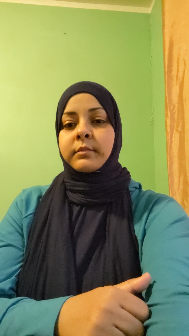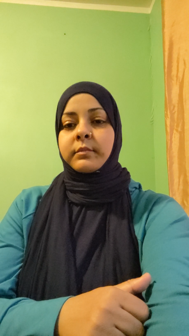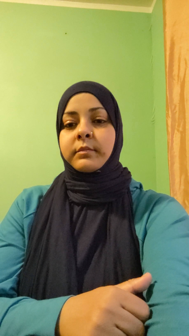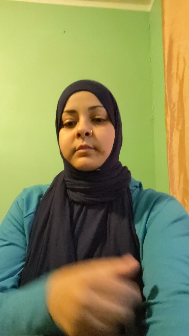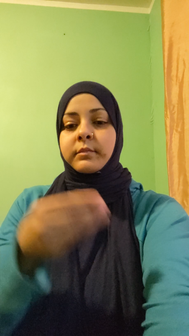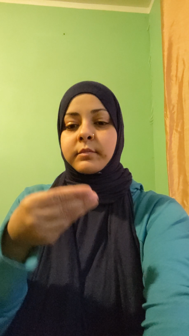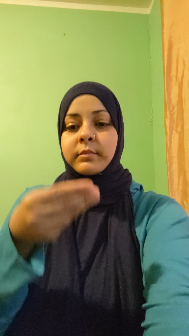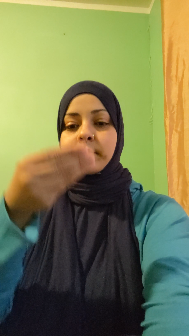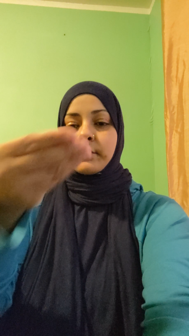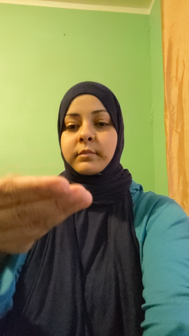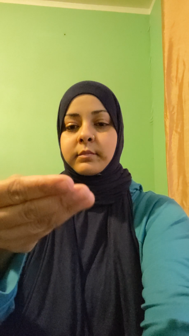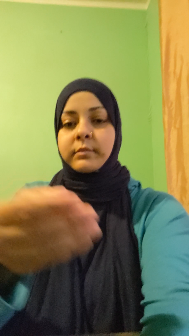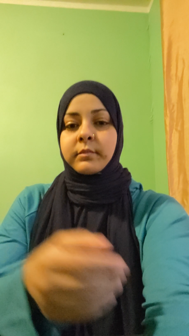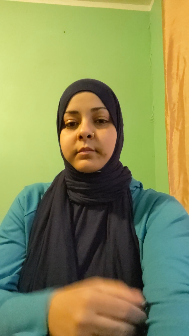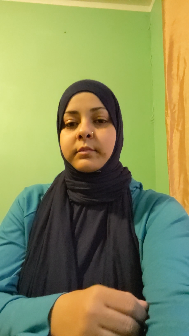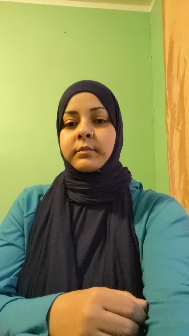buy